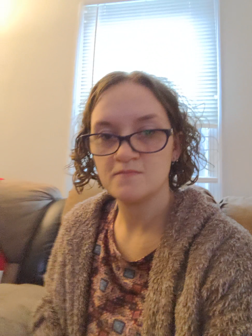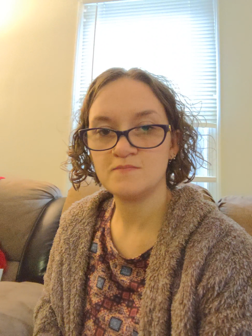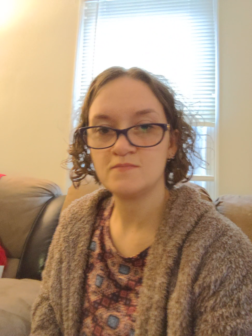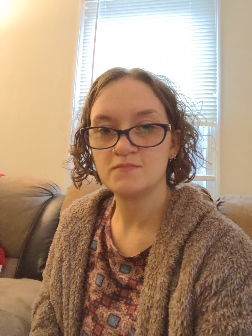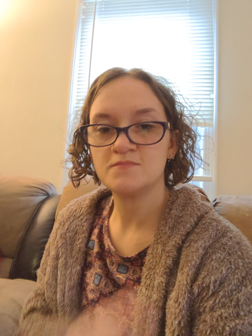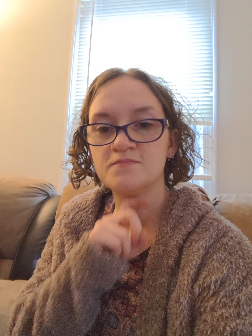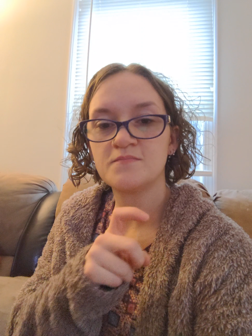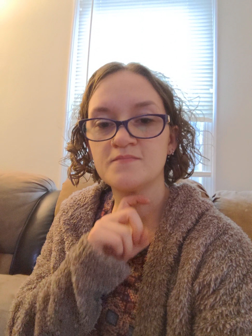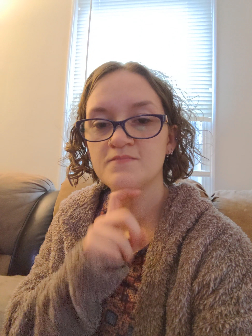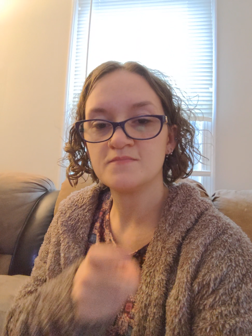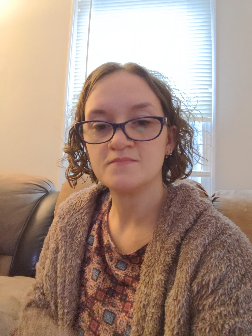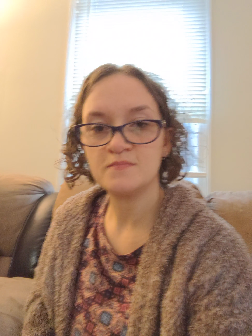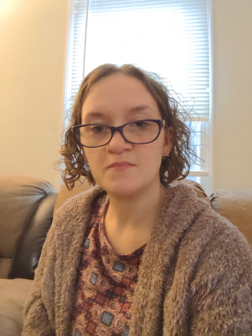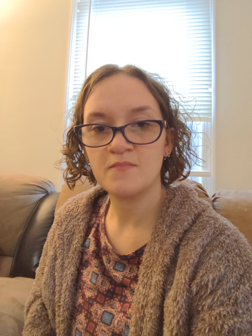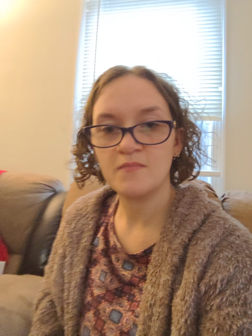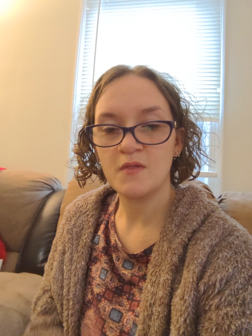garbage